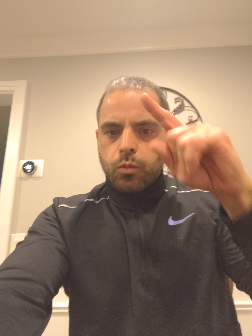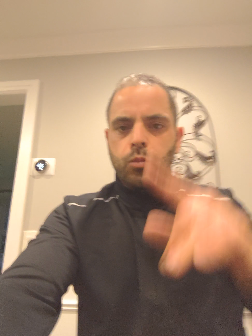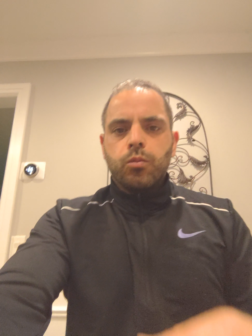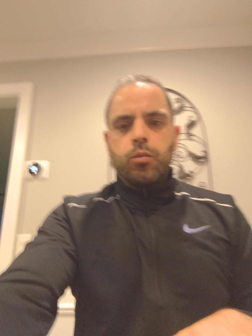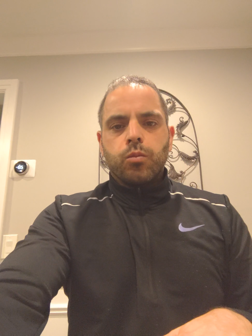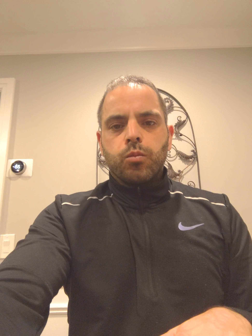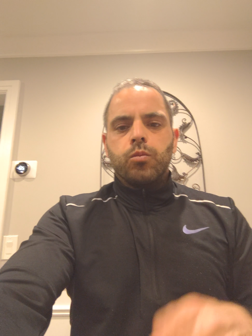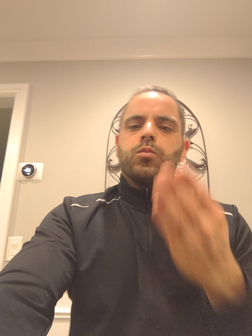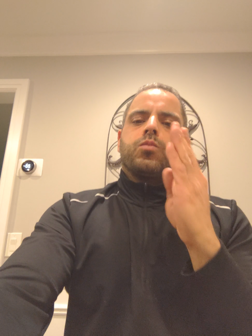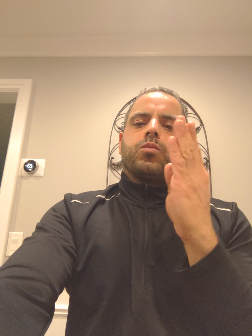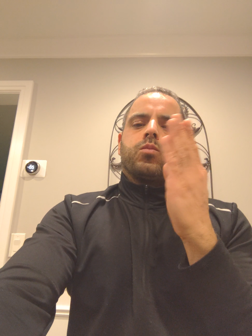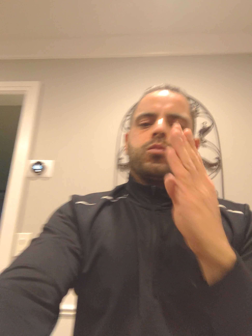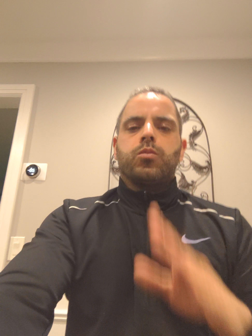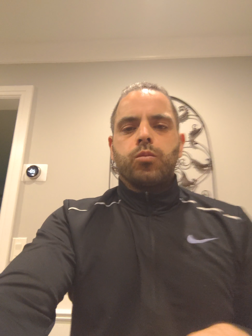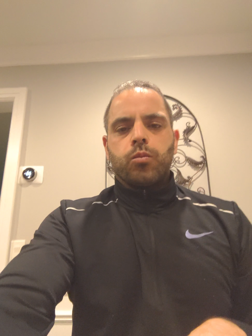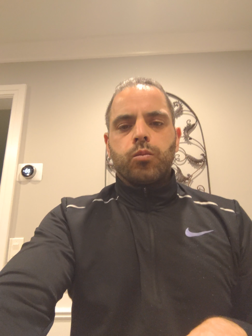blue